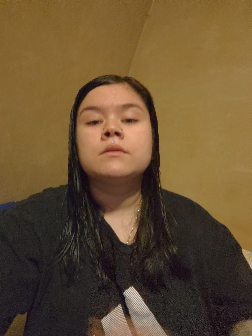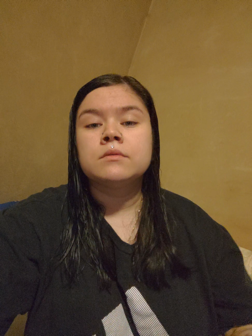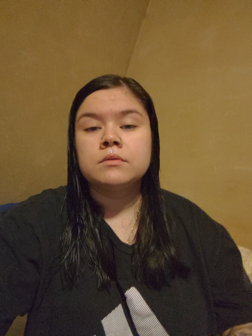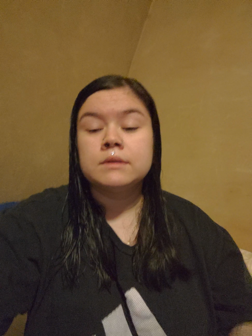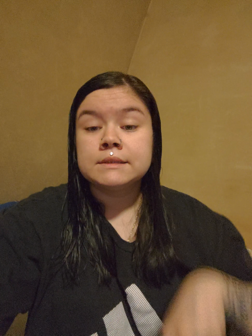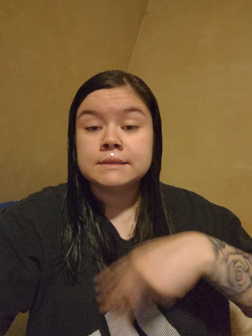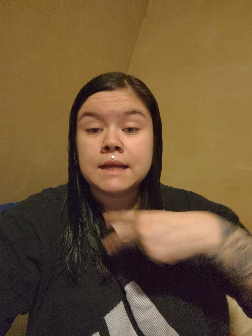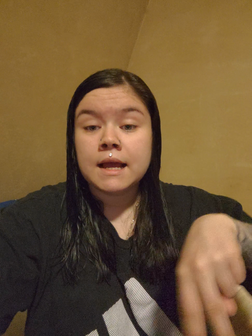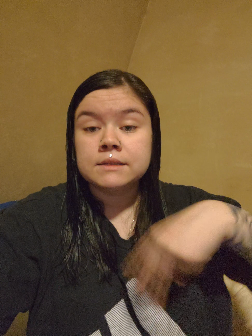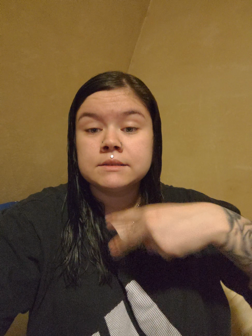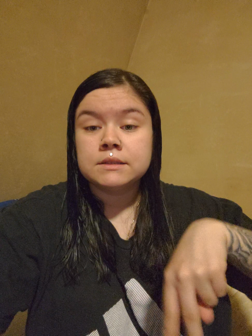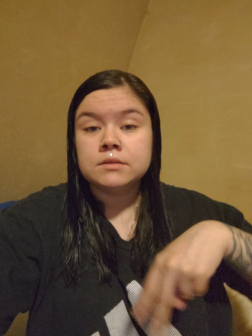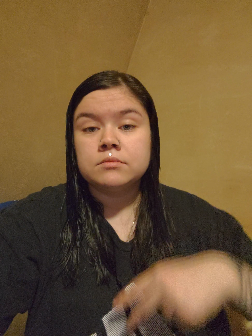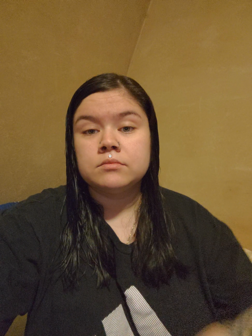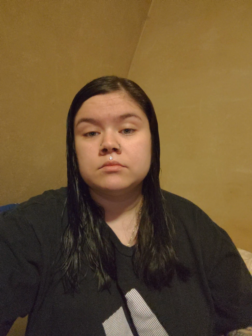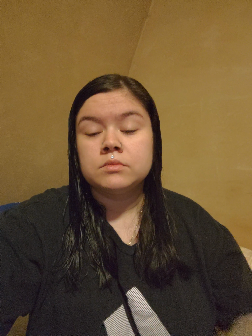dance